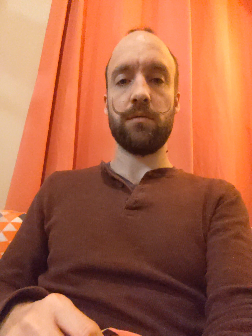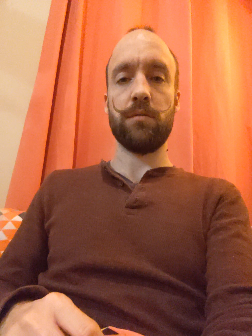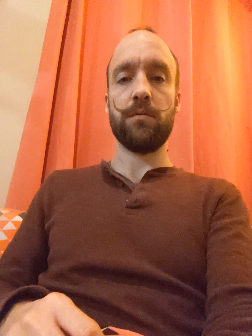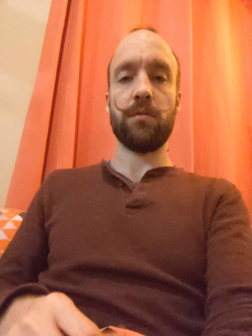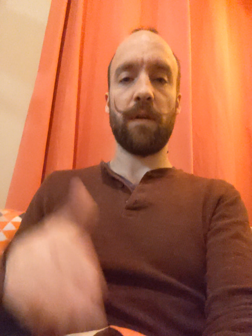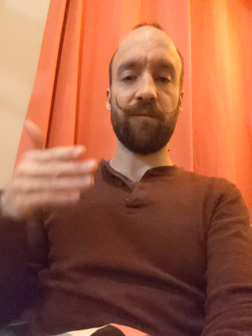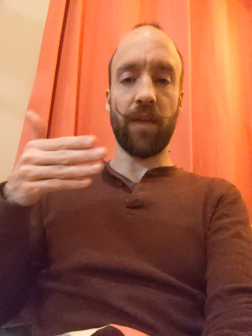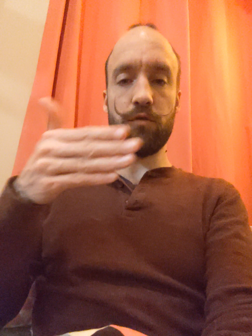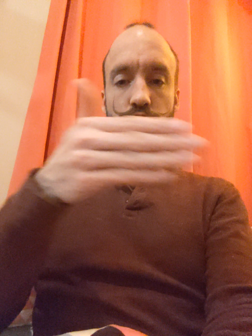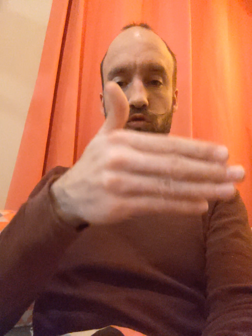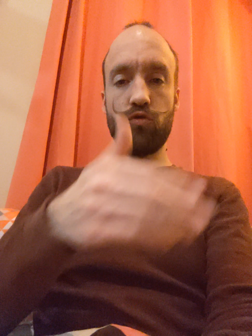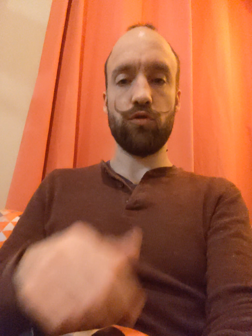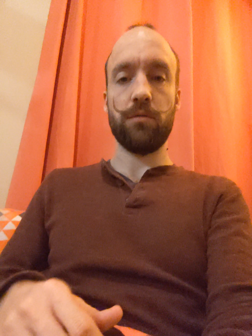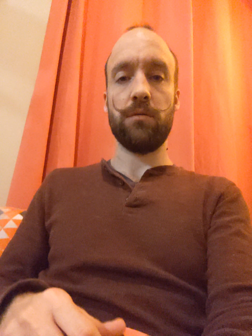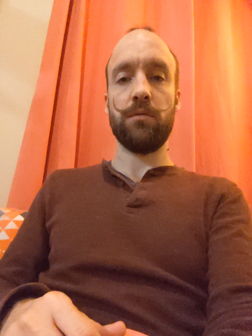fish